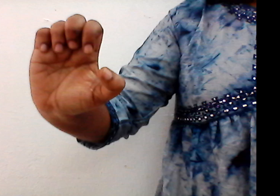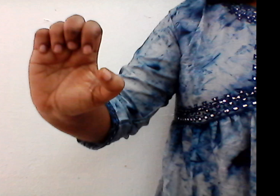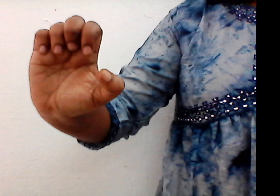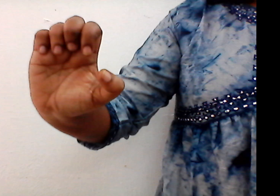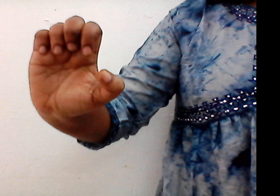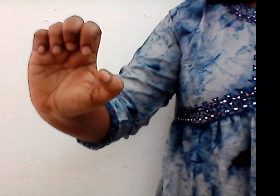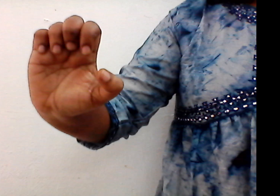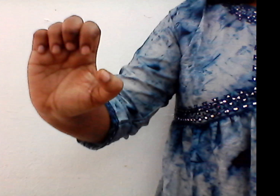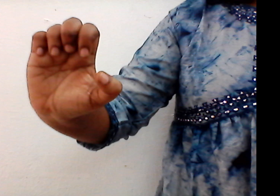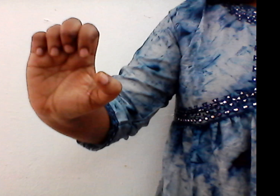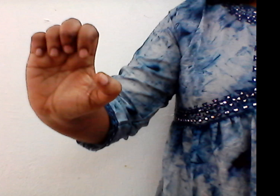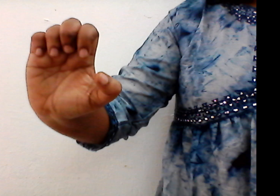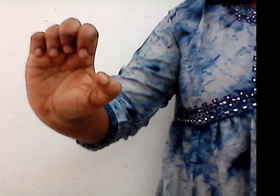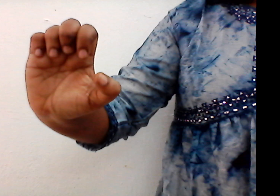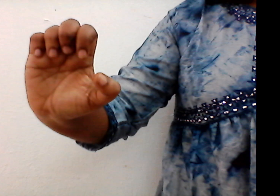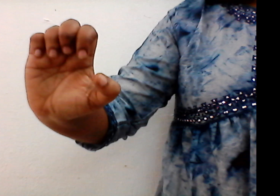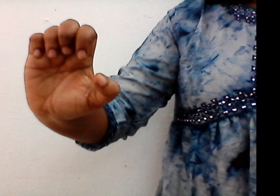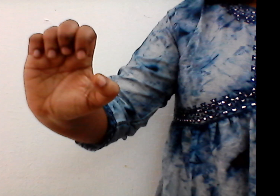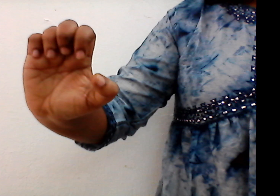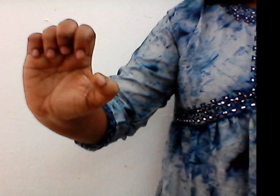ഇ